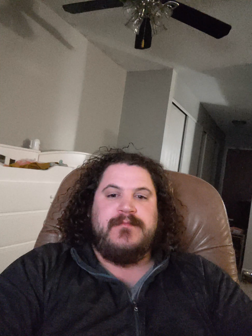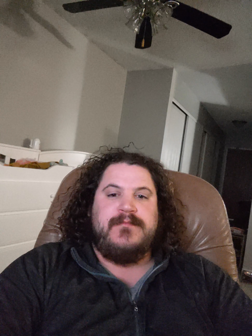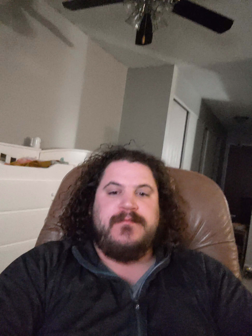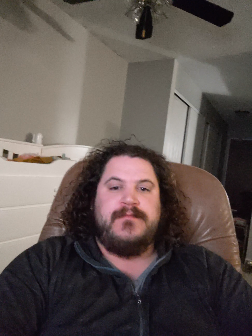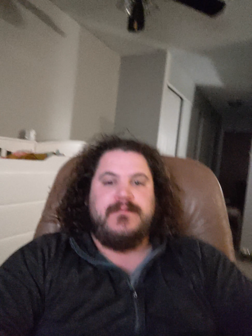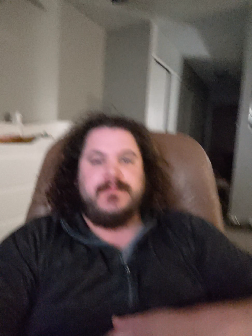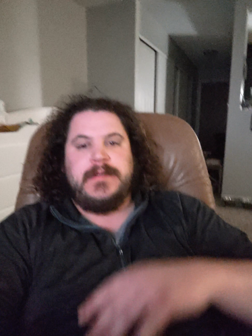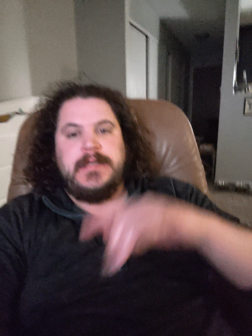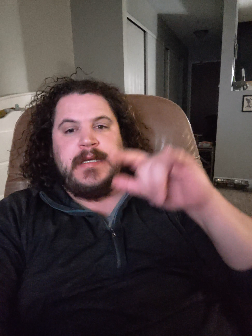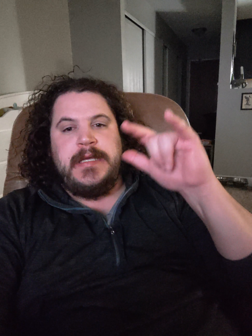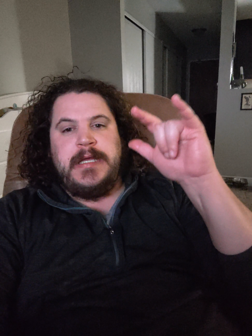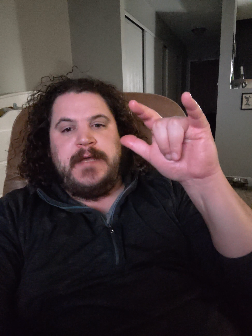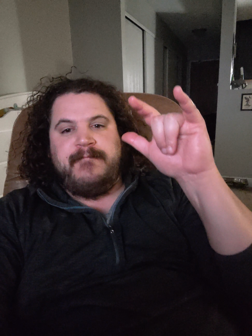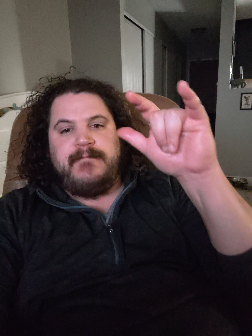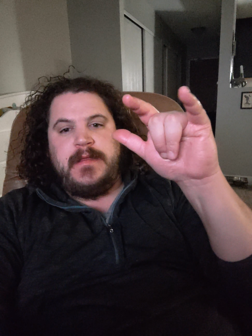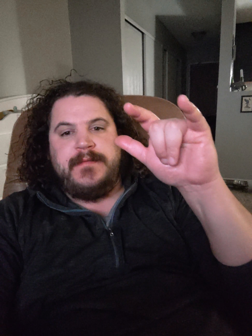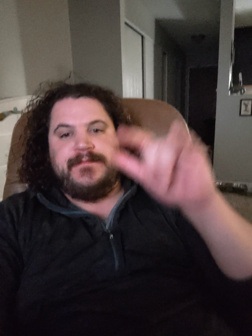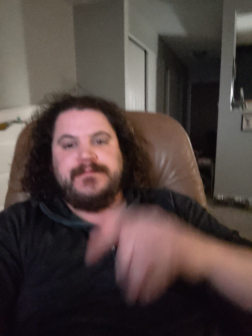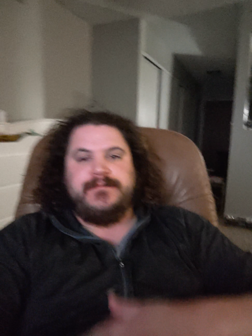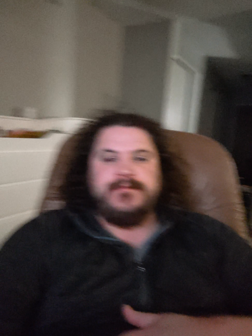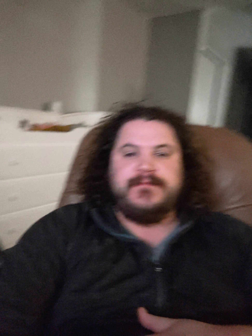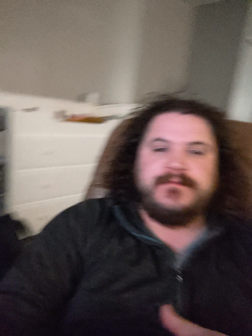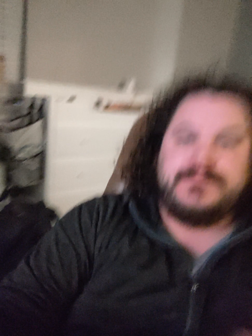airplane